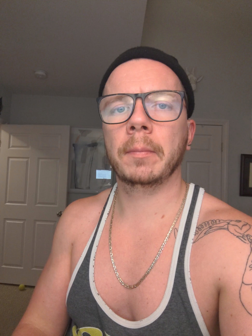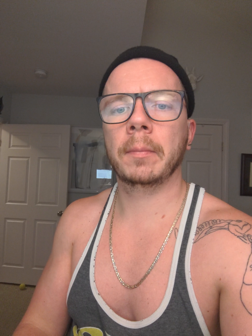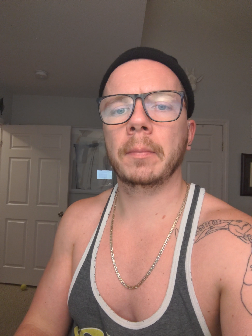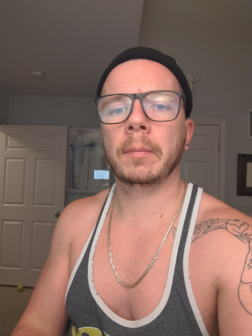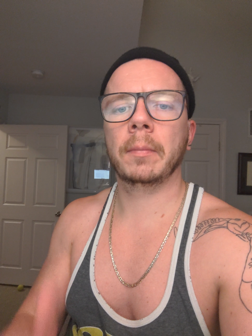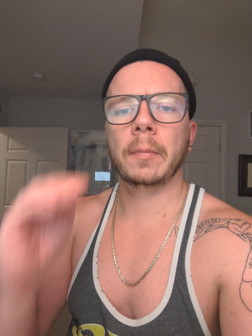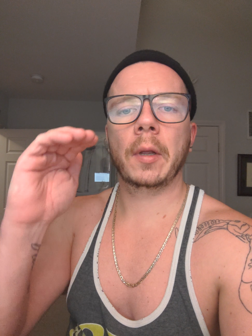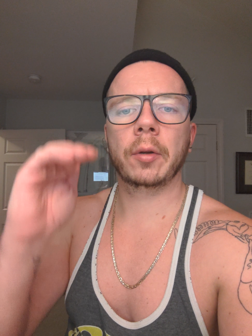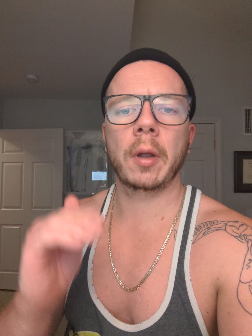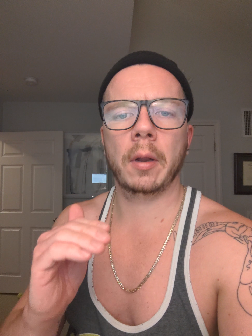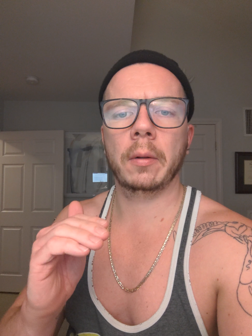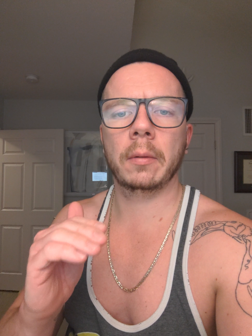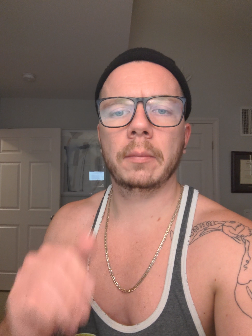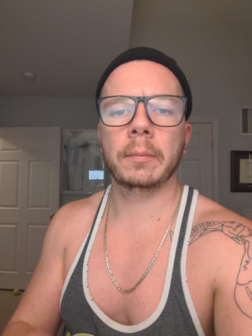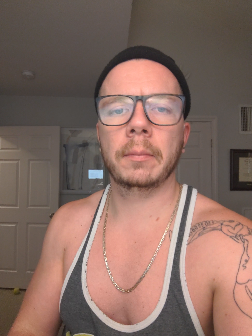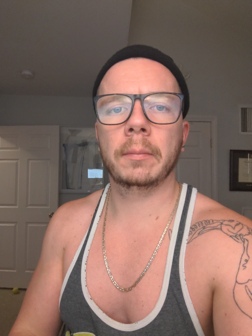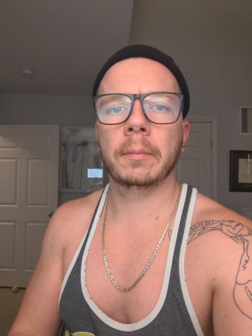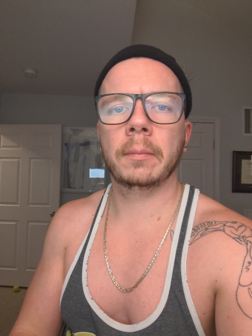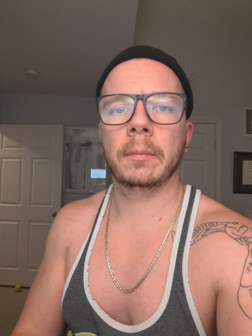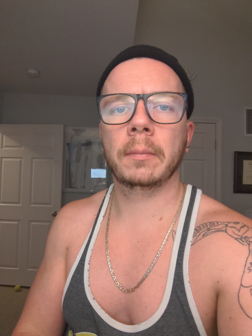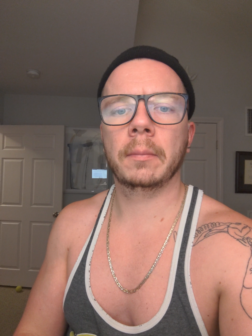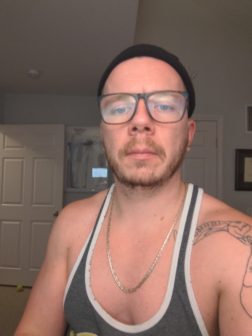child